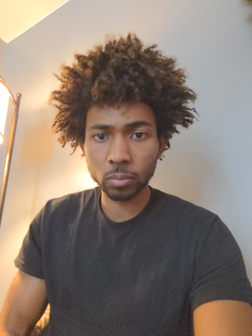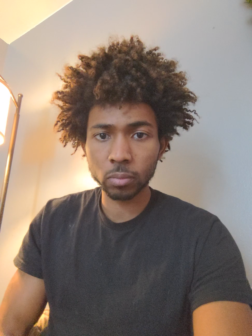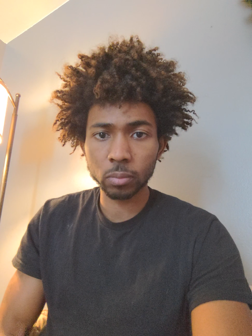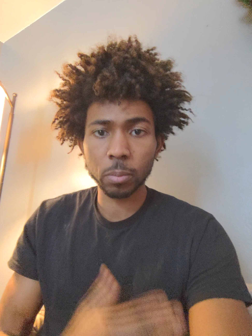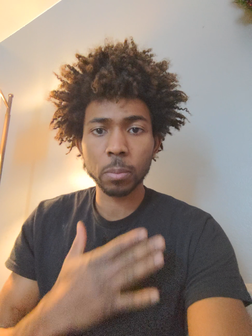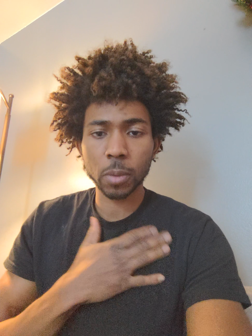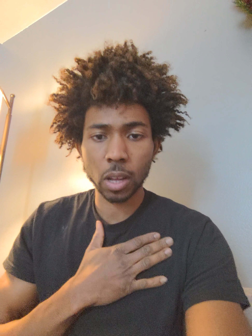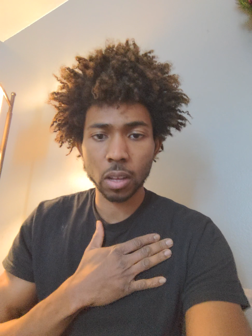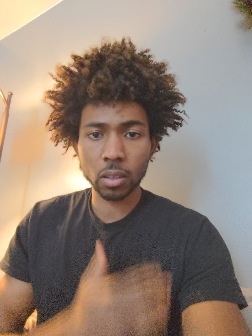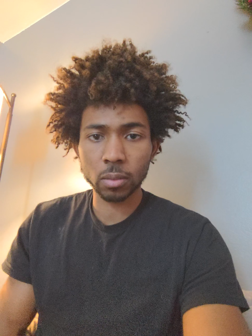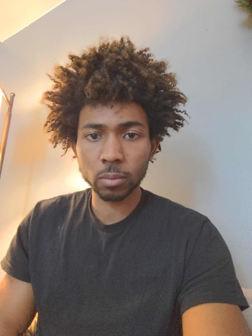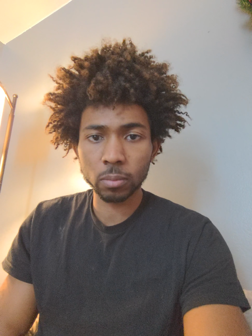my